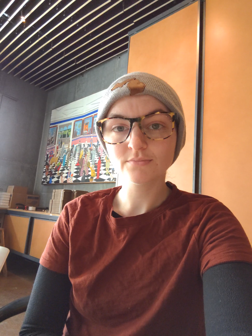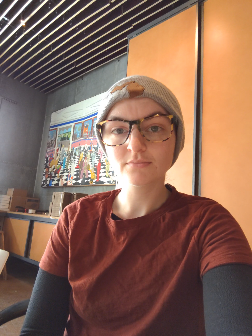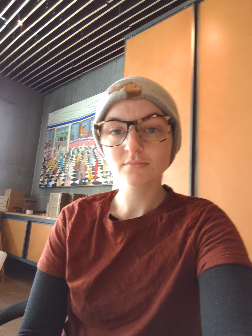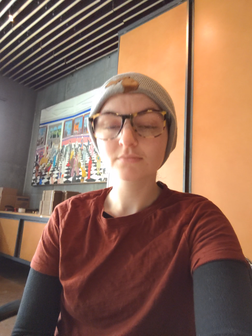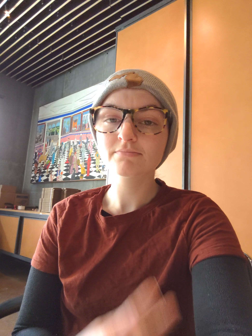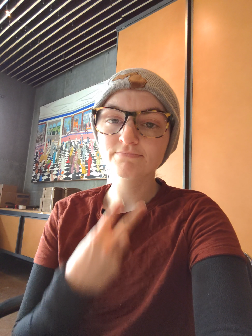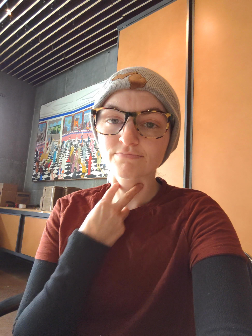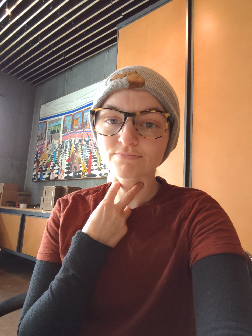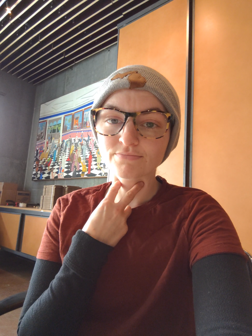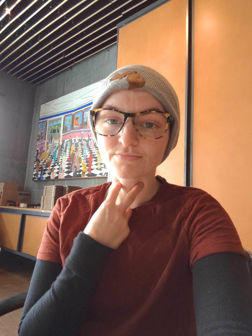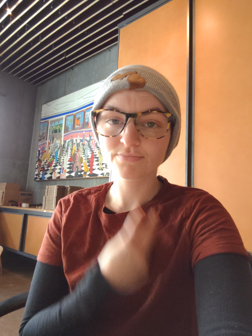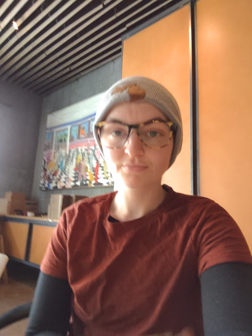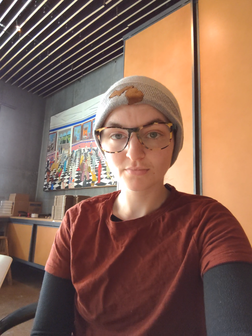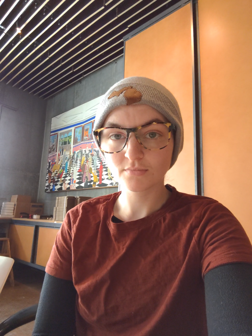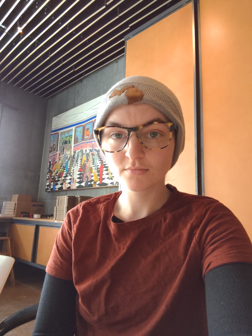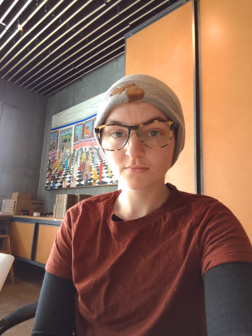stuck